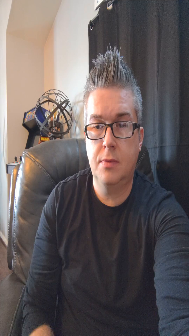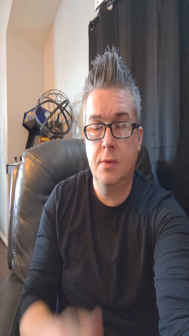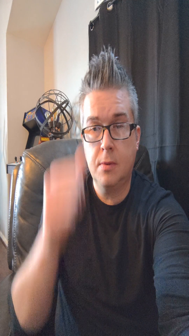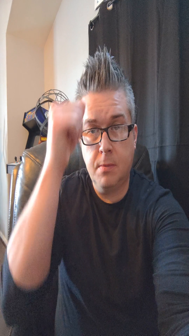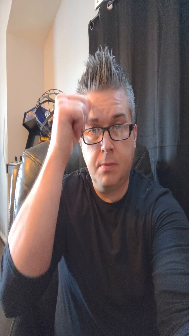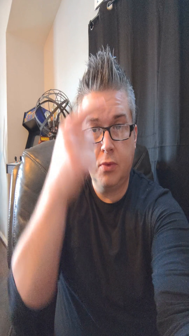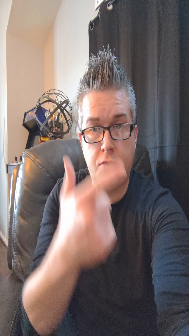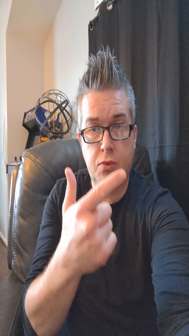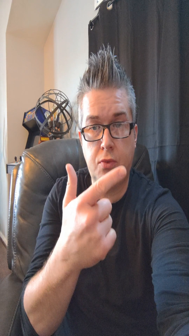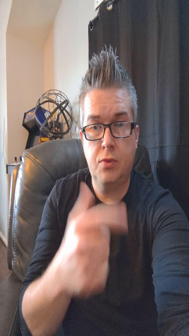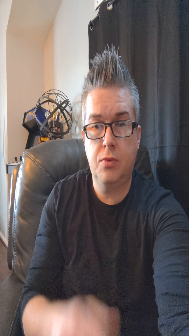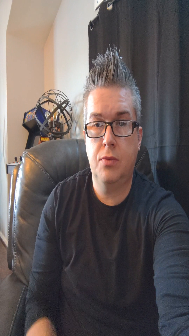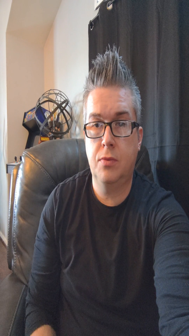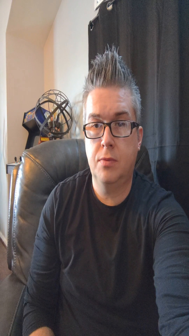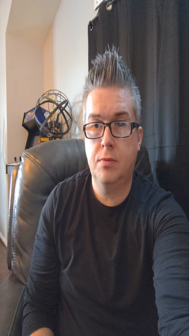brother